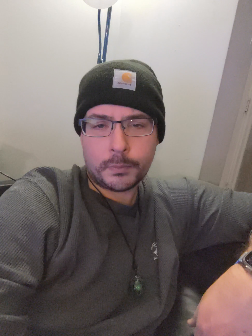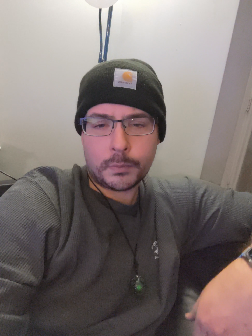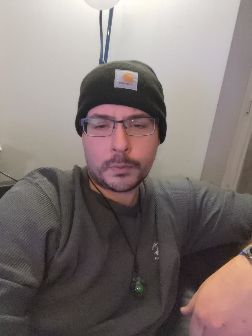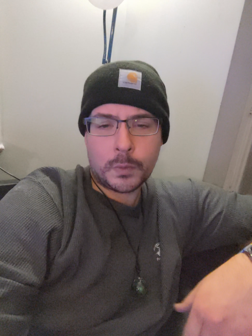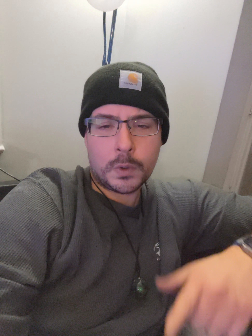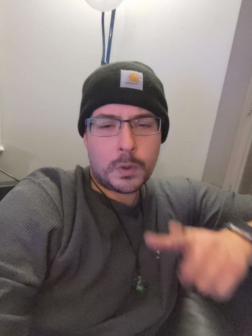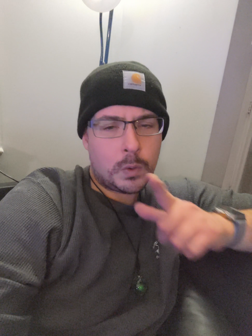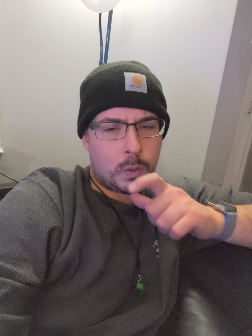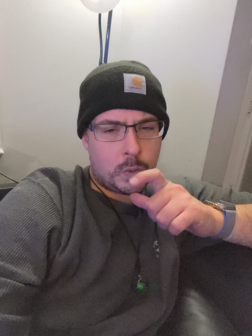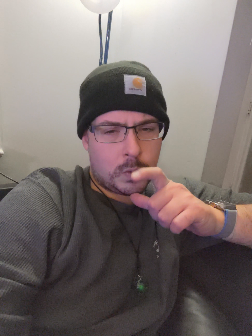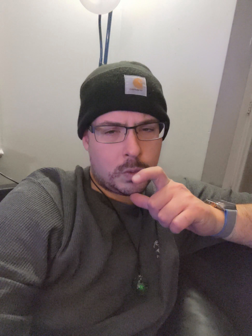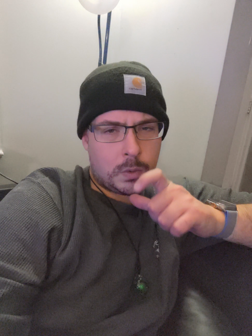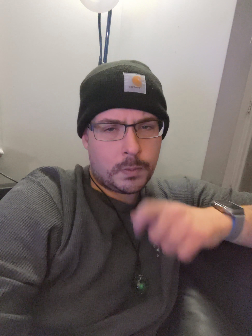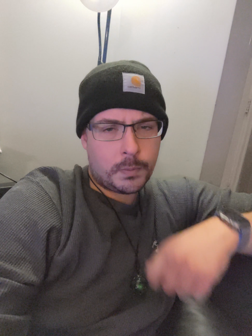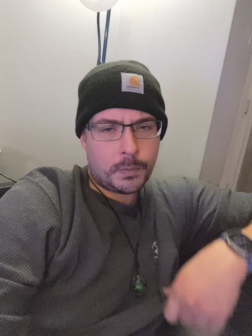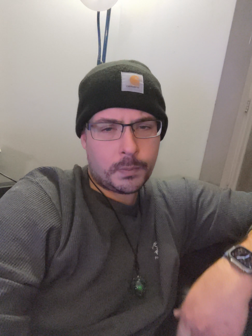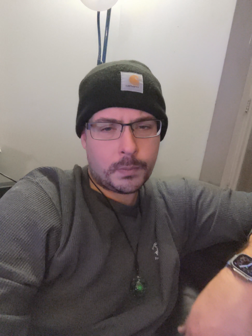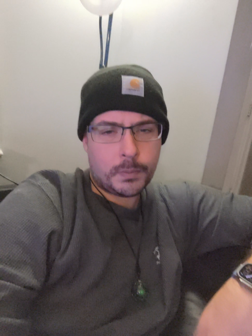who